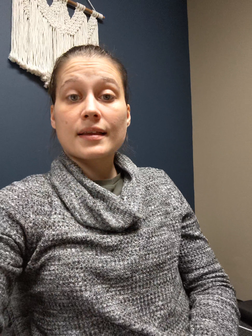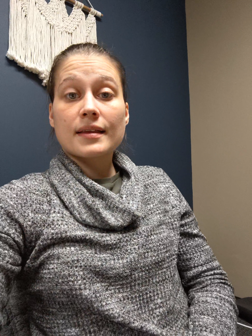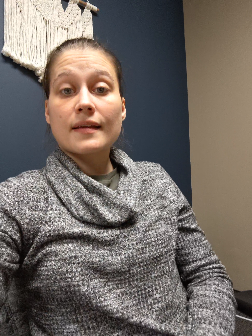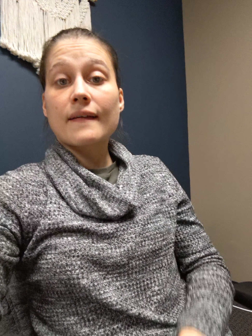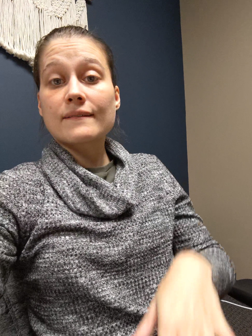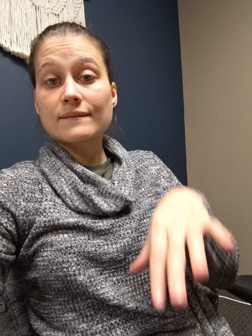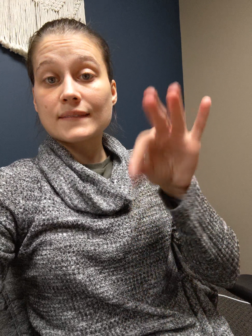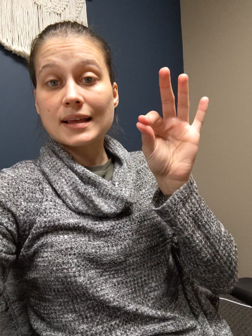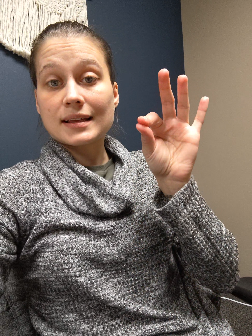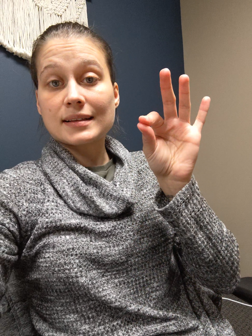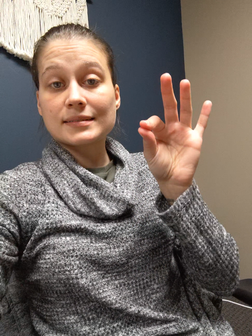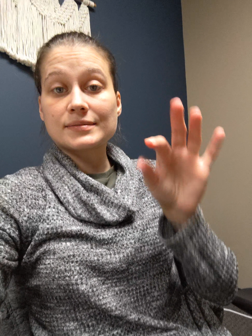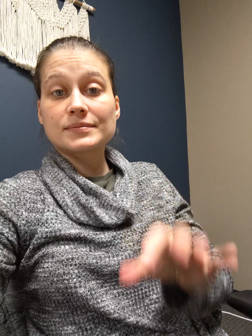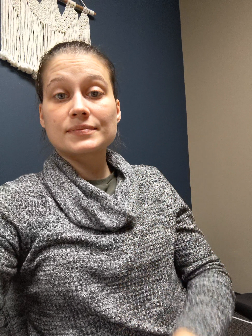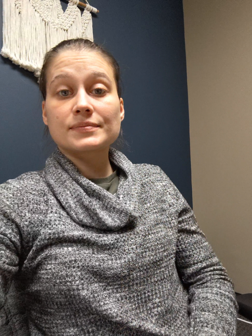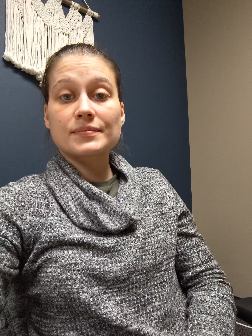find